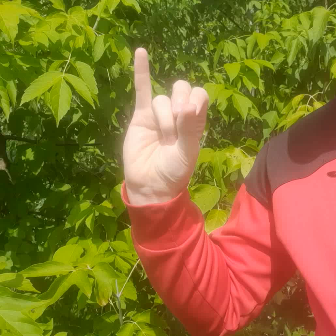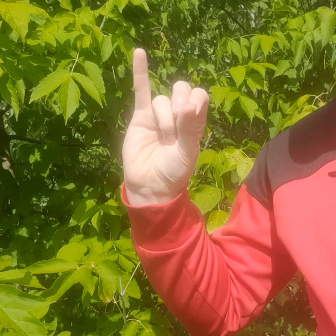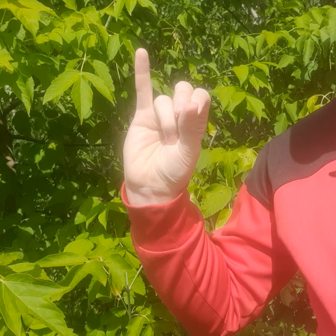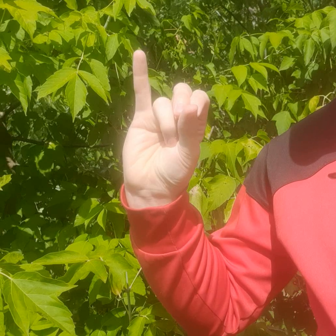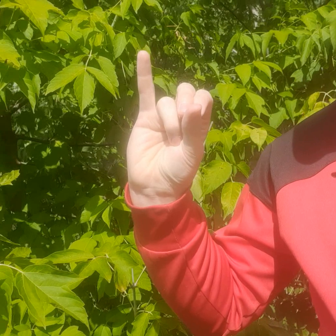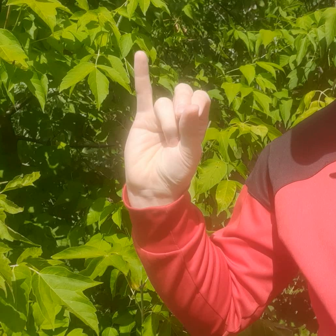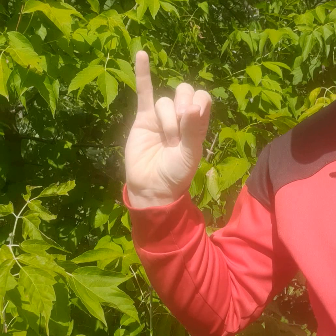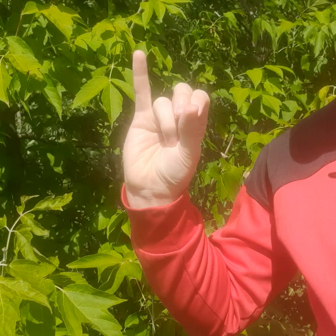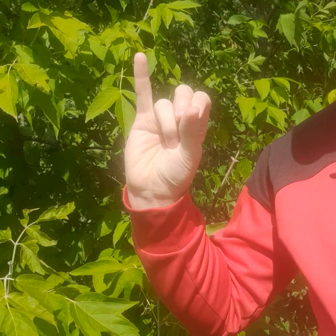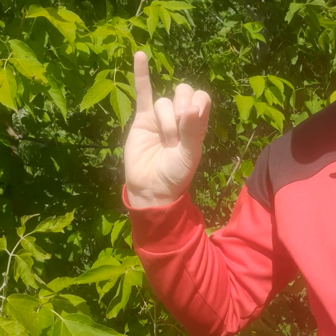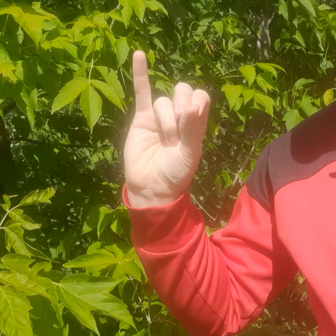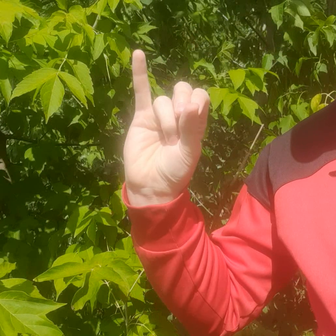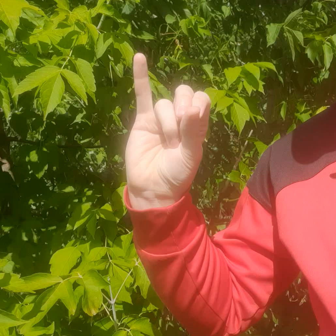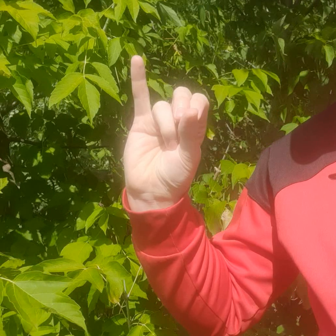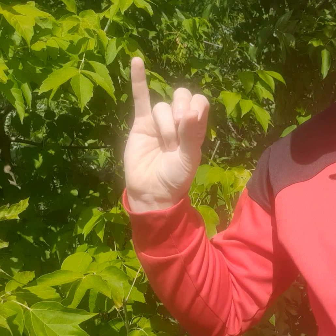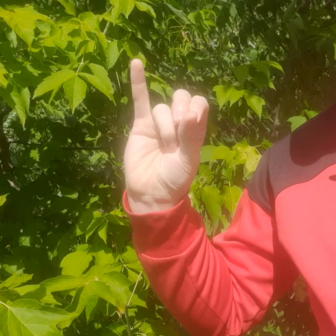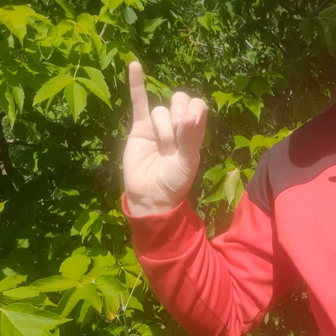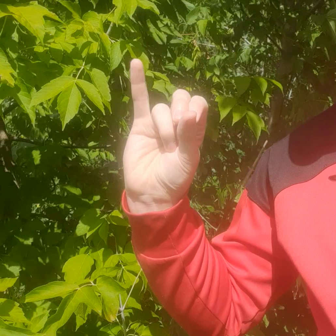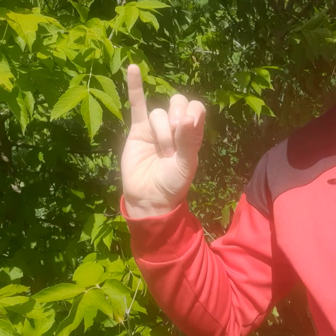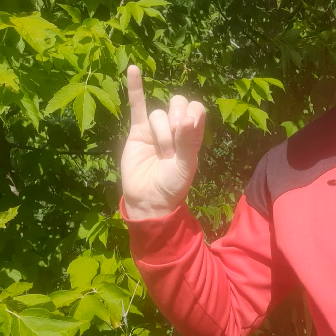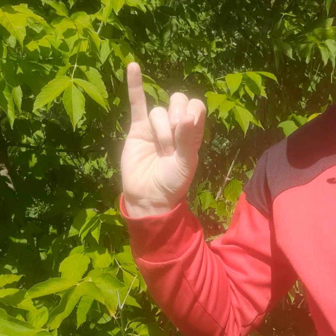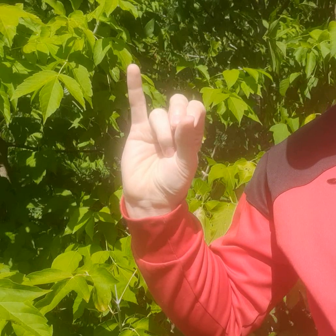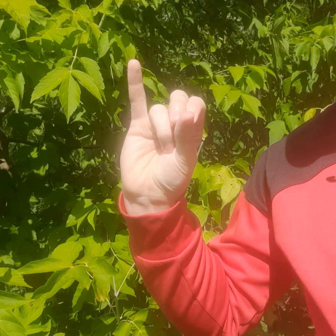І